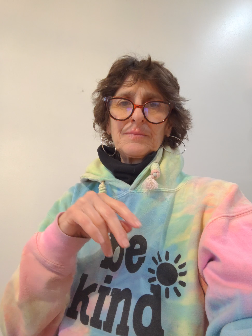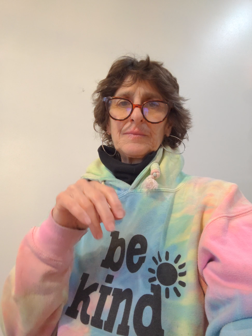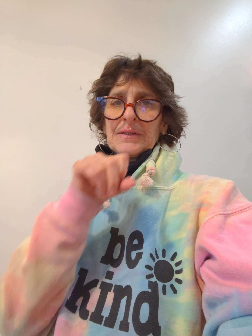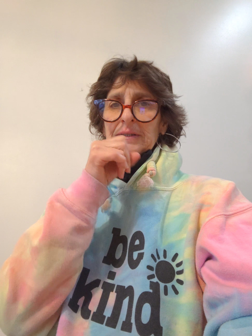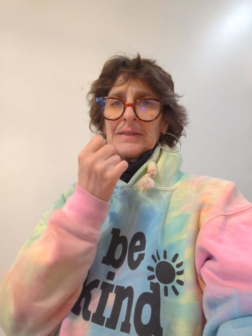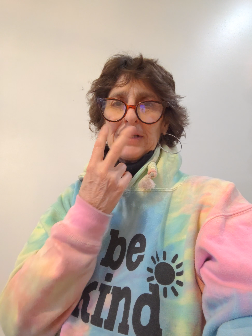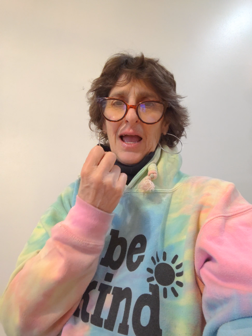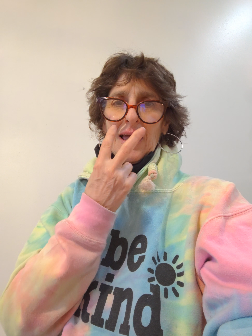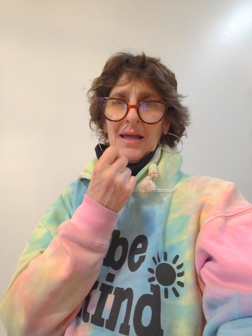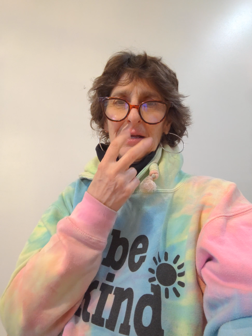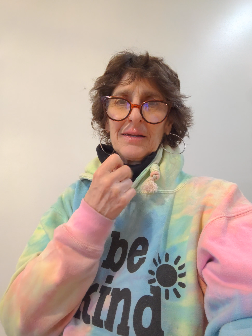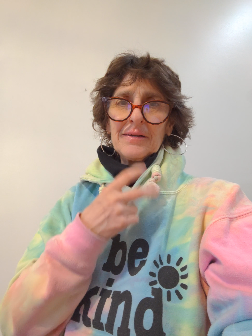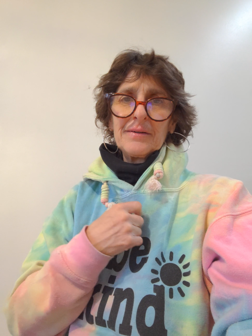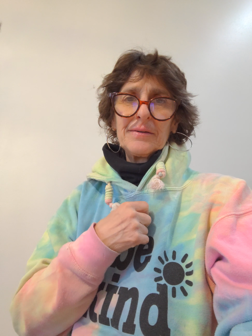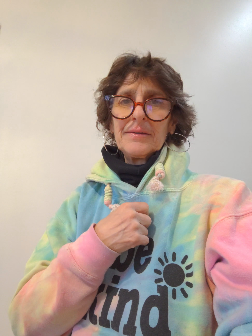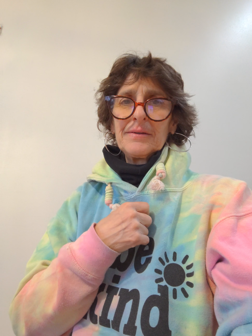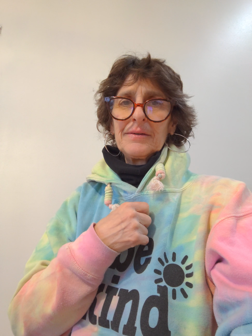snack